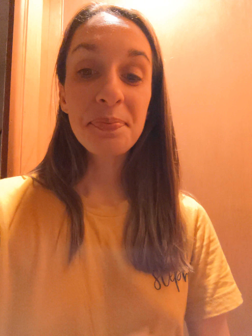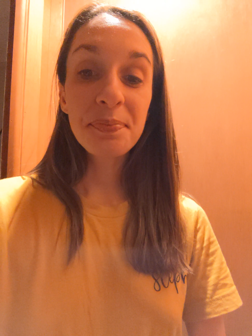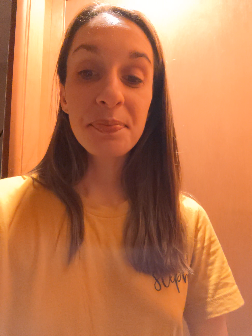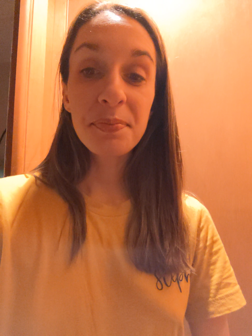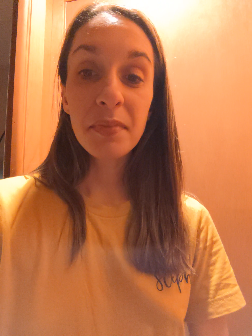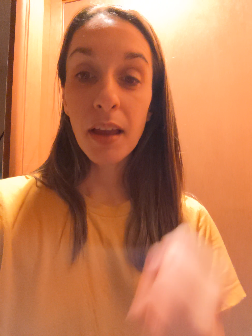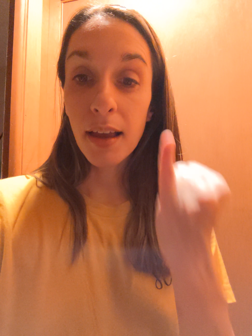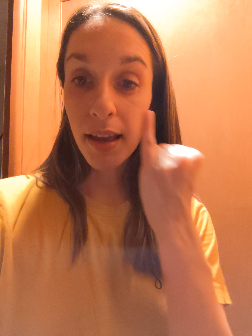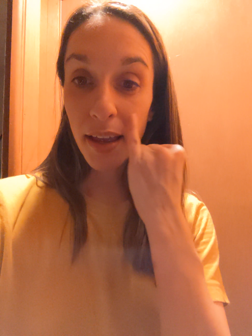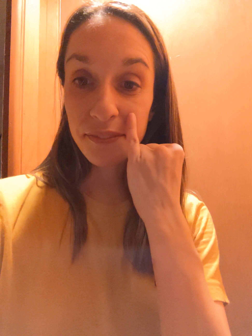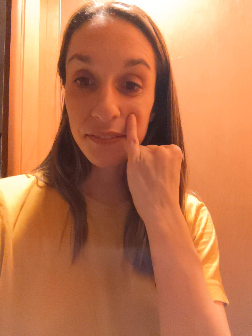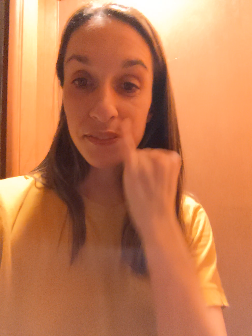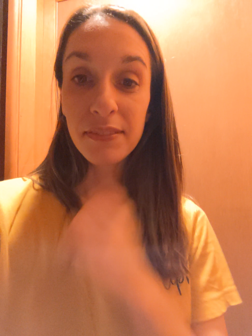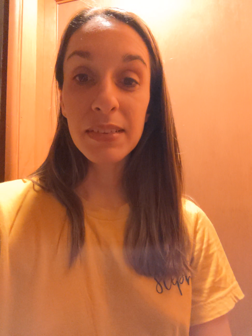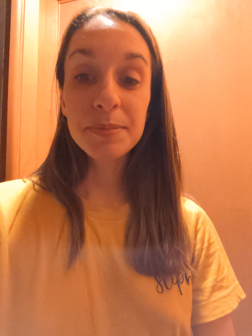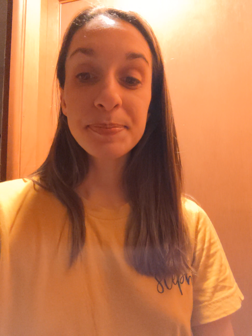if